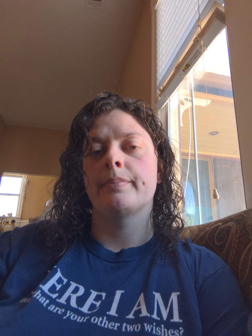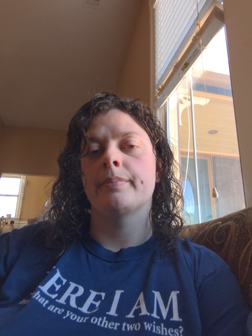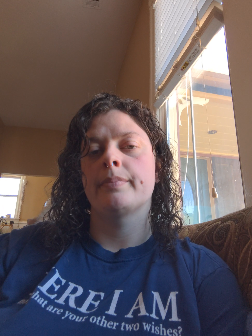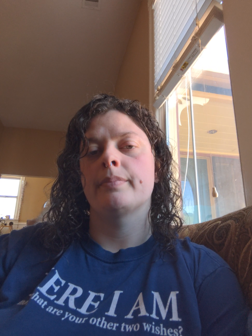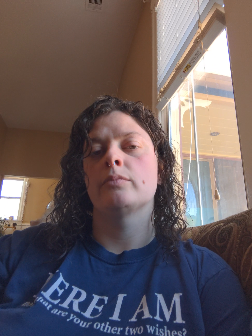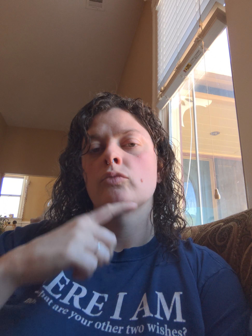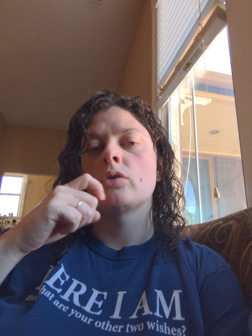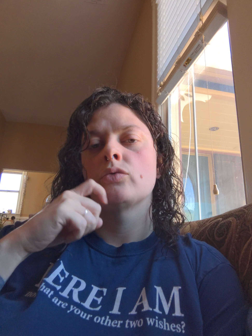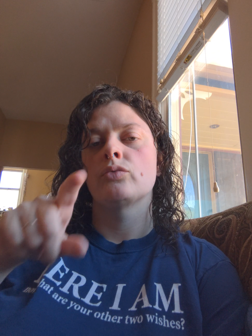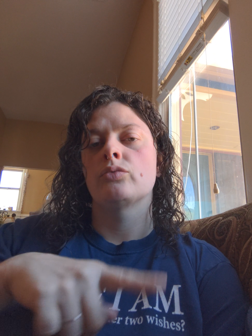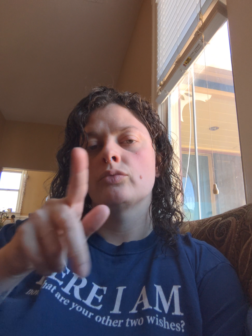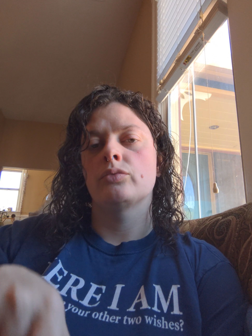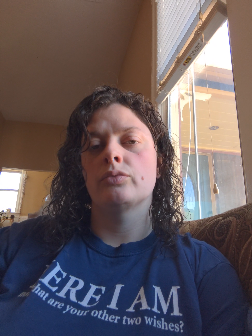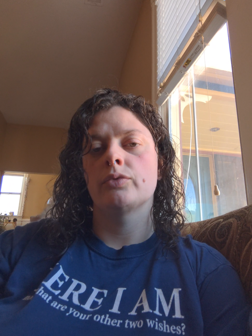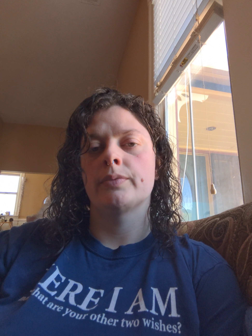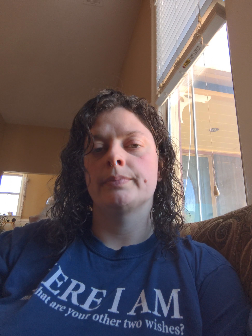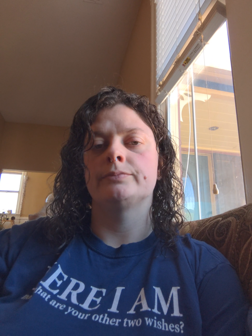dryer